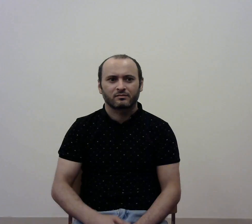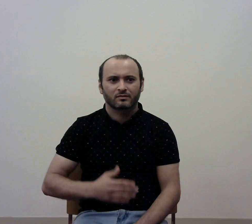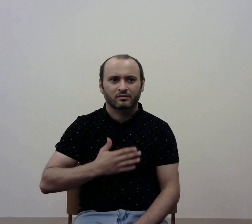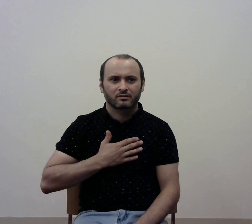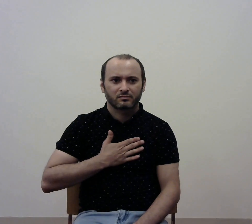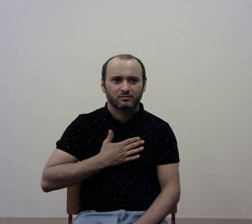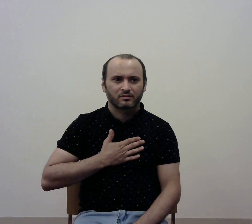mən